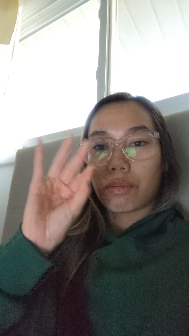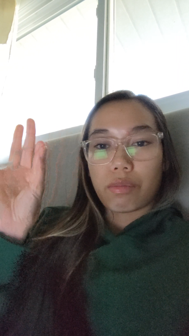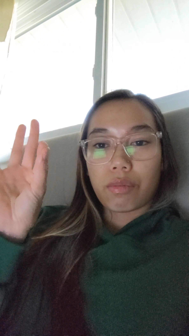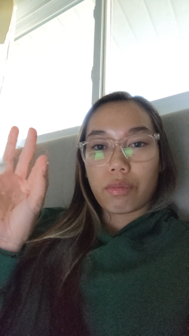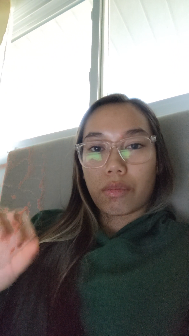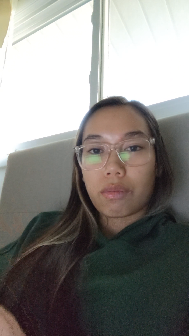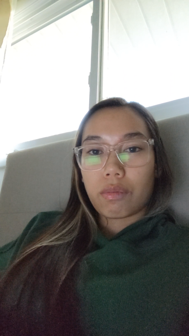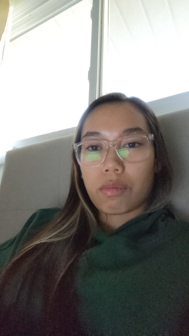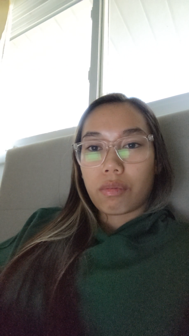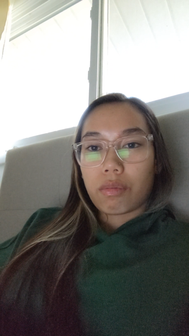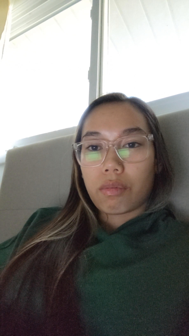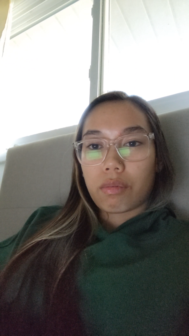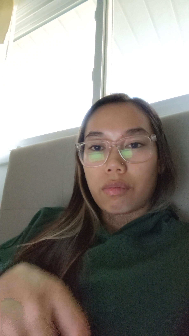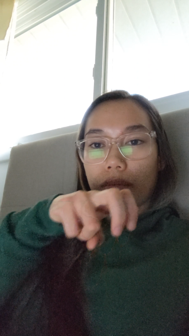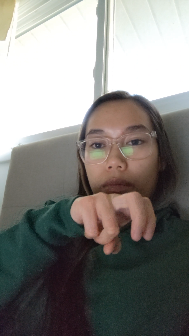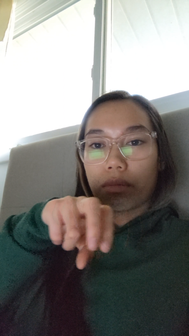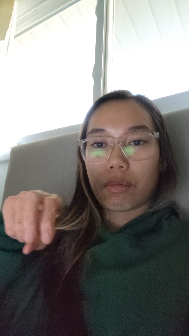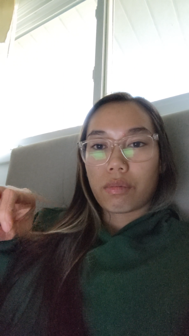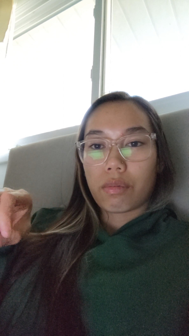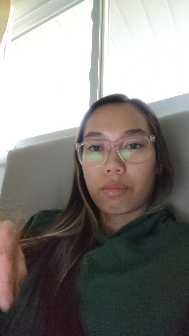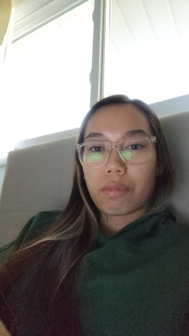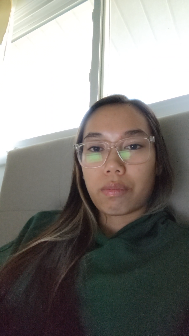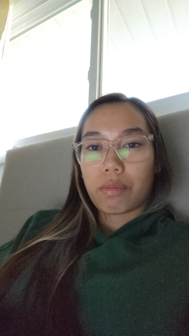porch